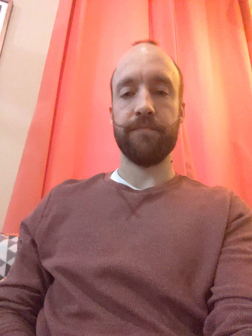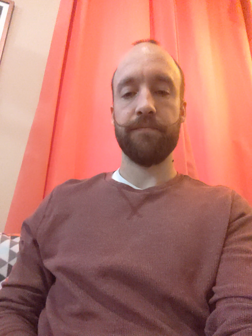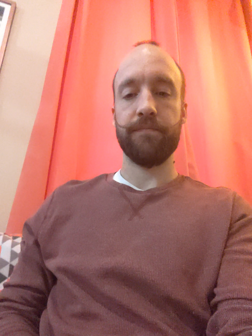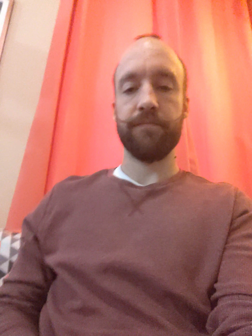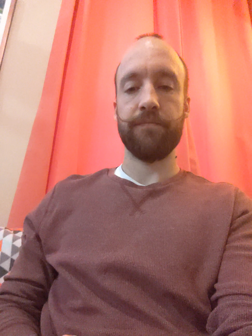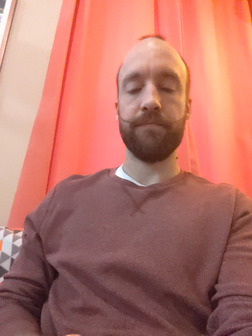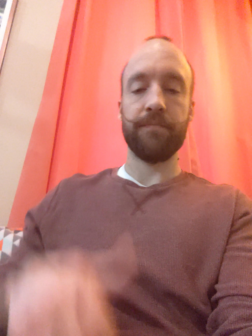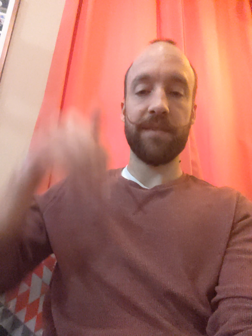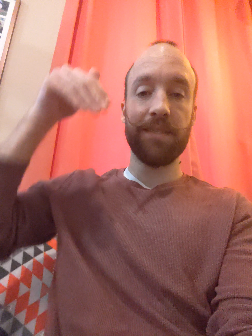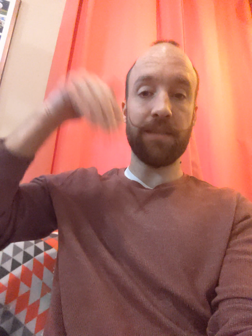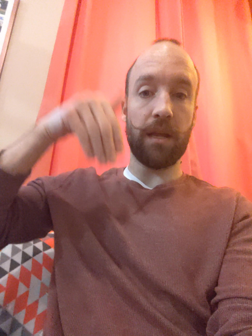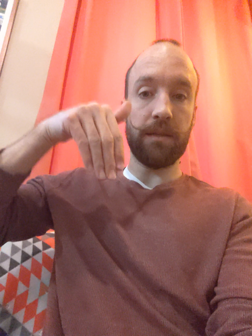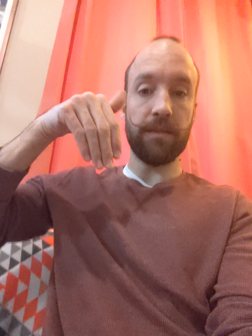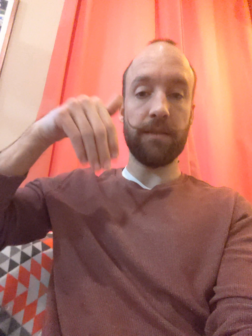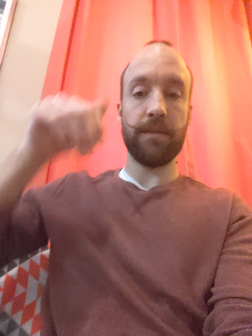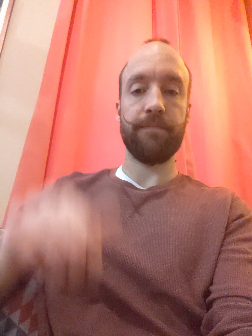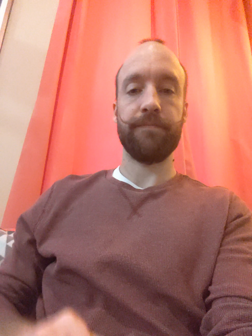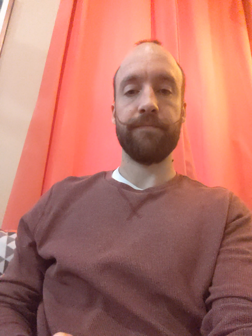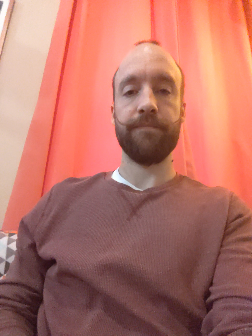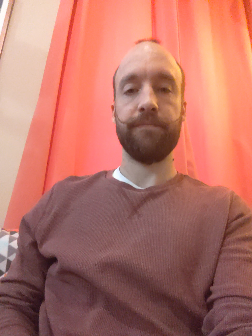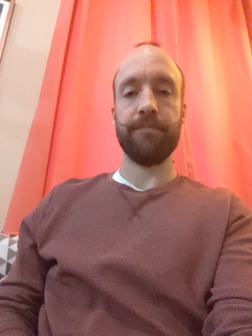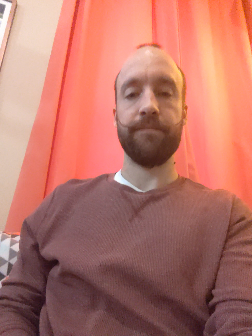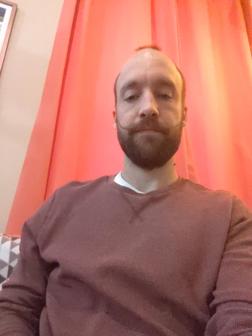night